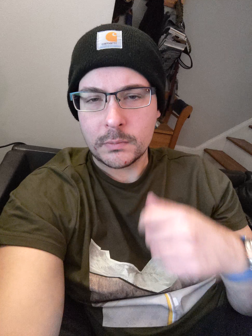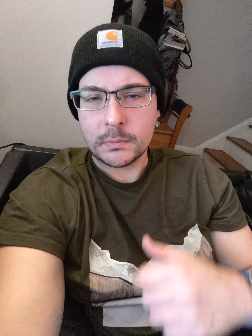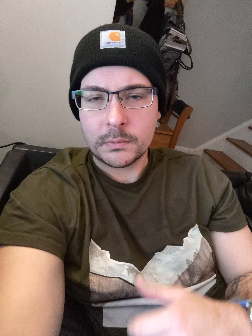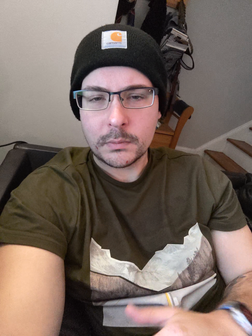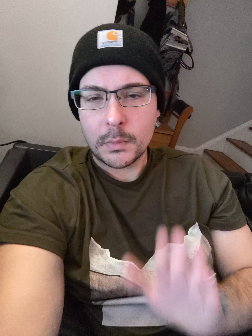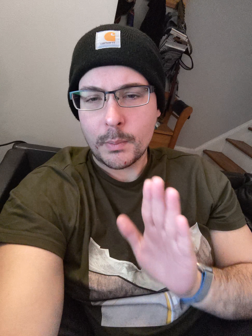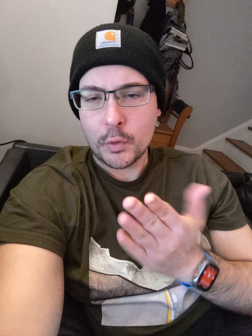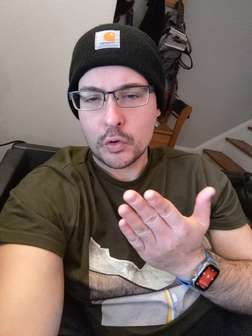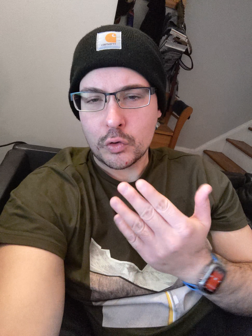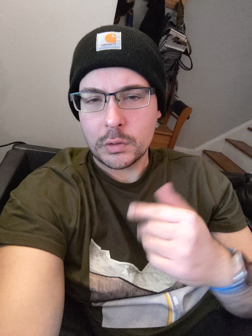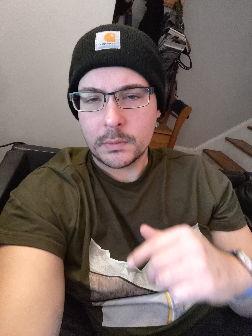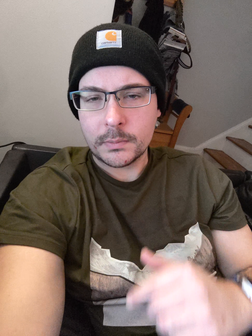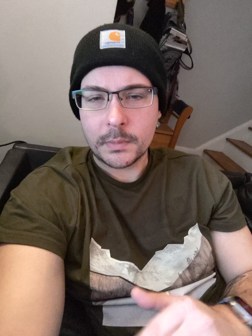book